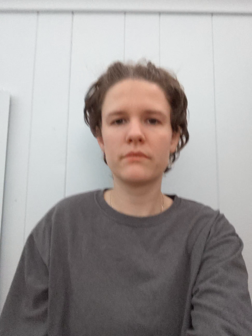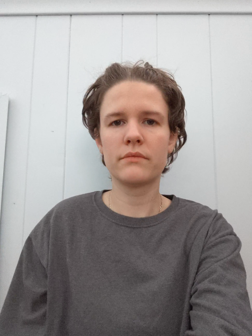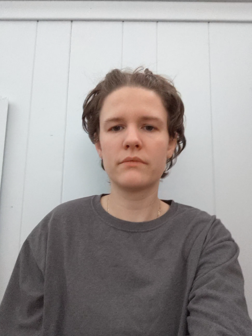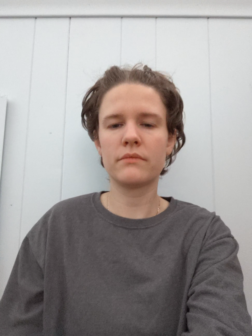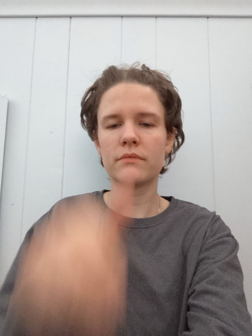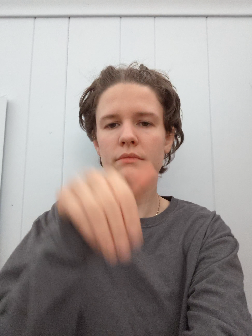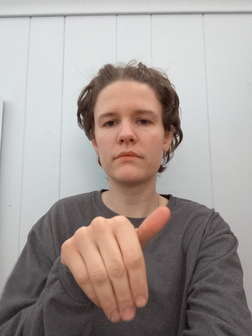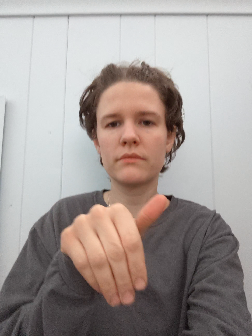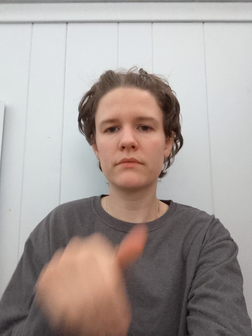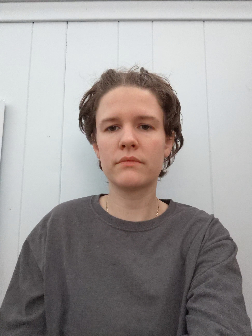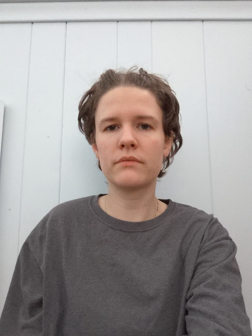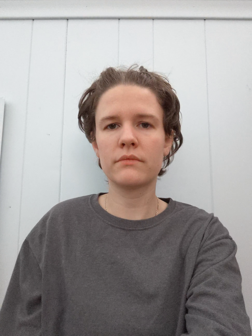night